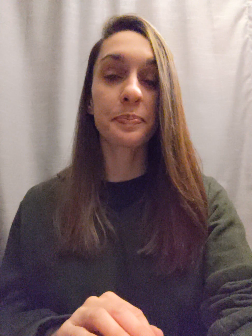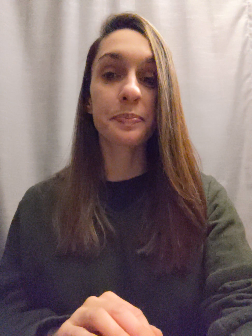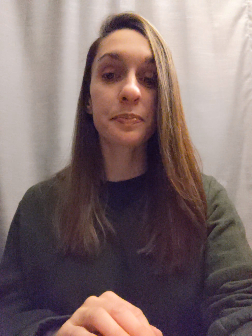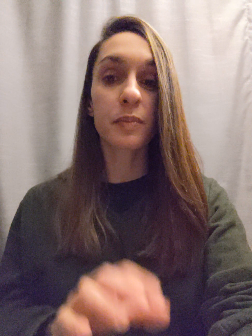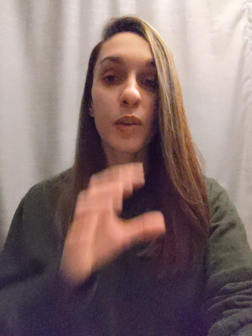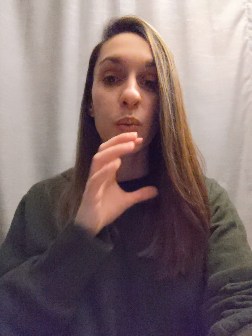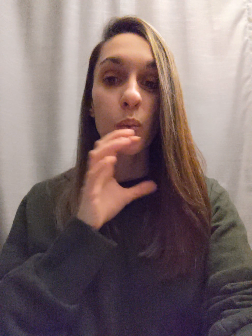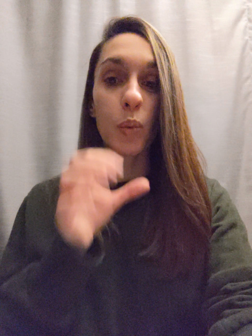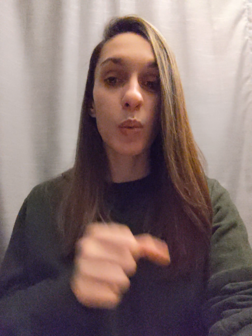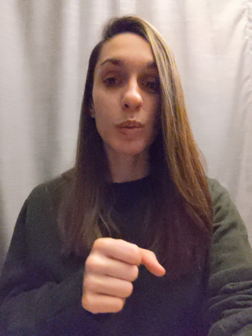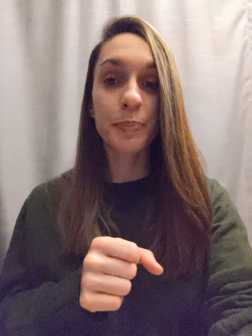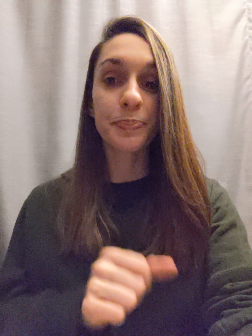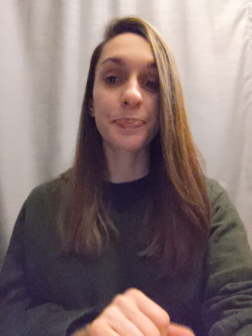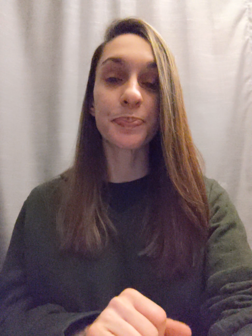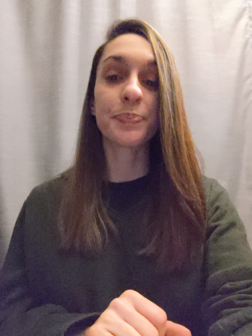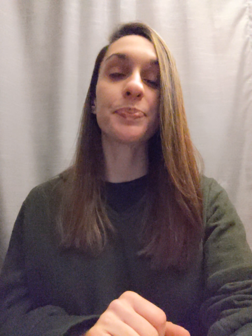old